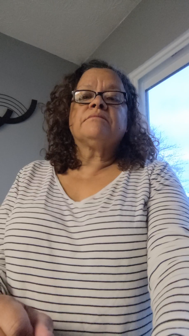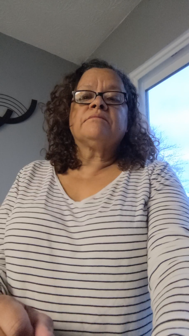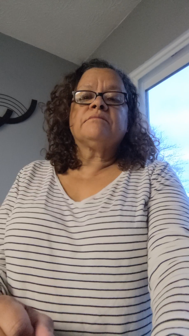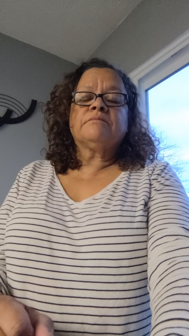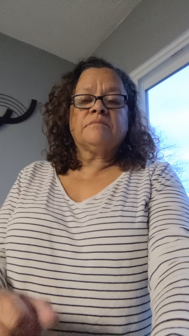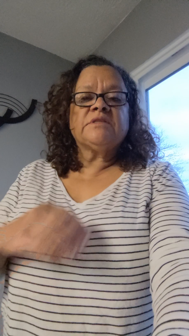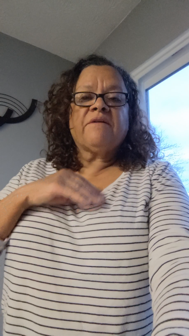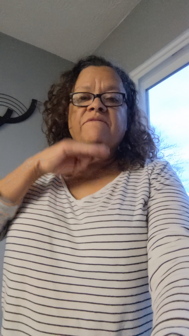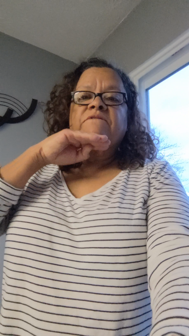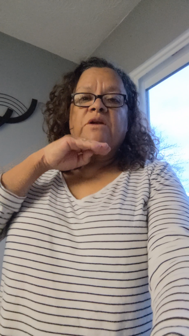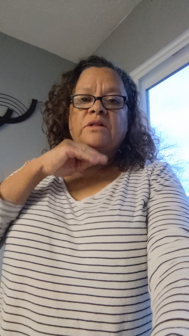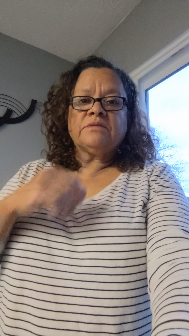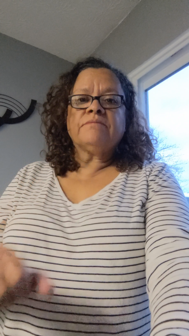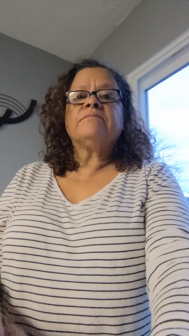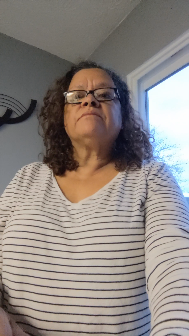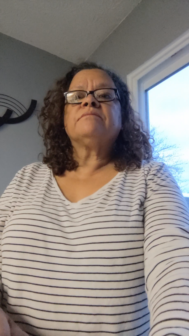full